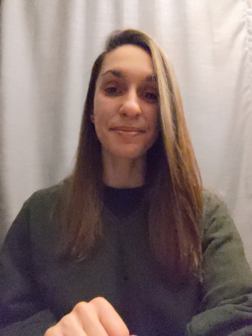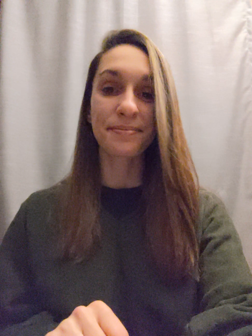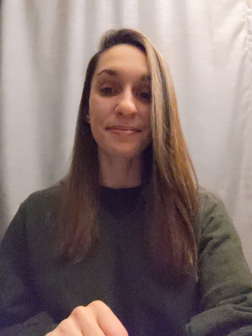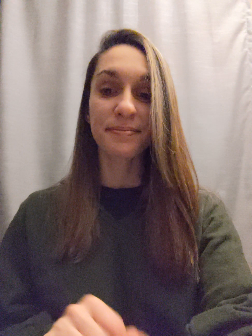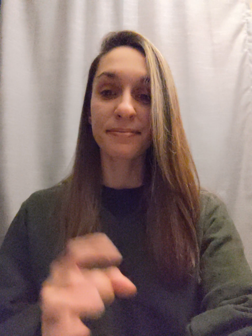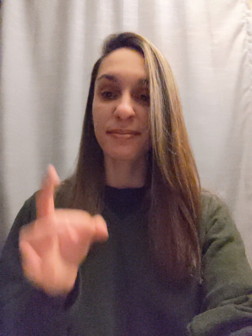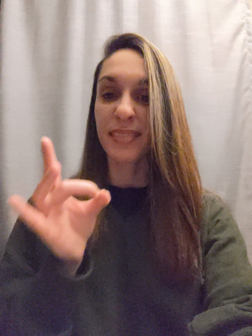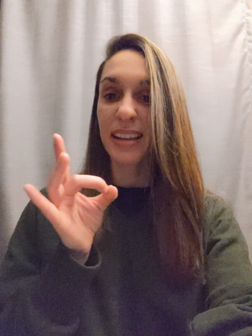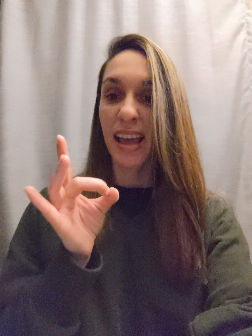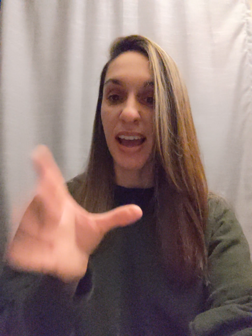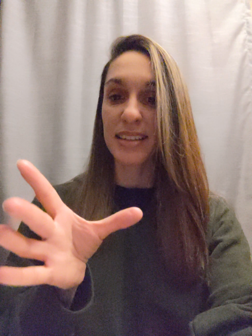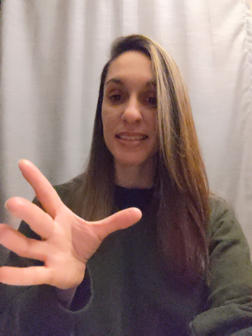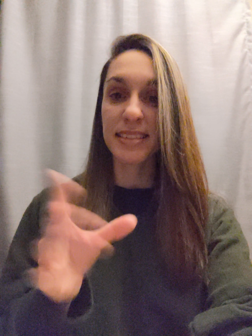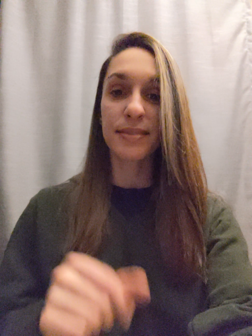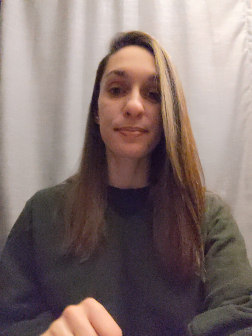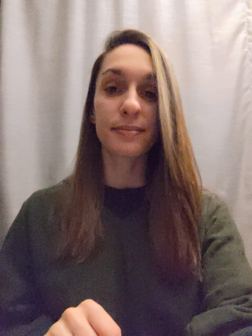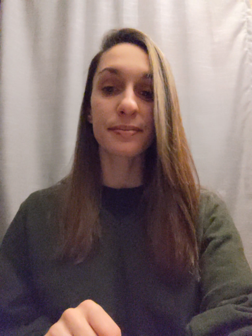hate